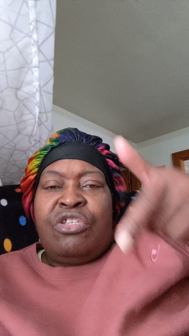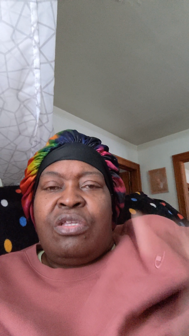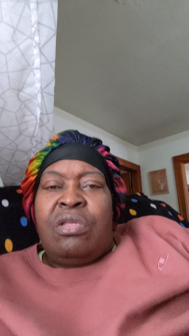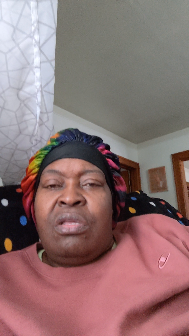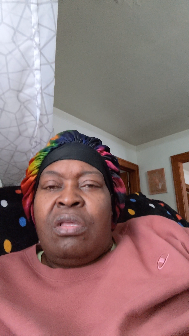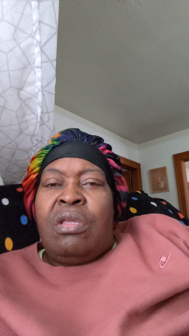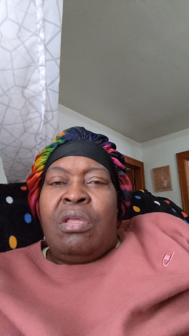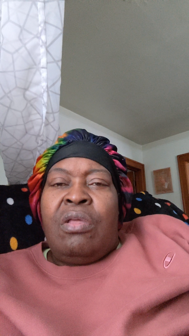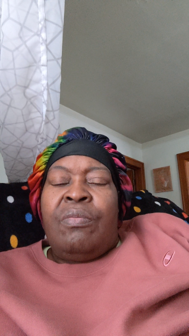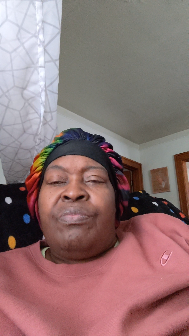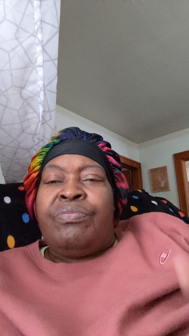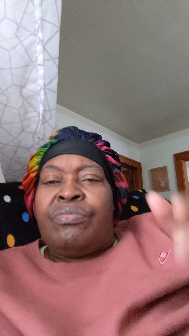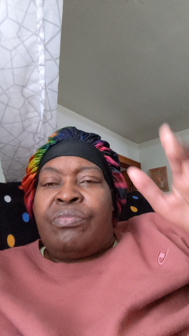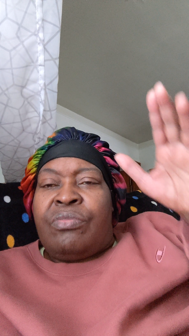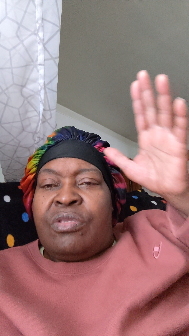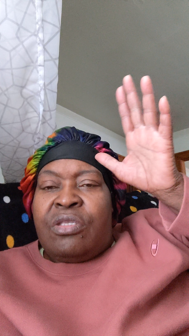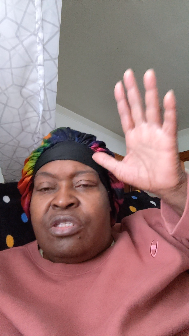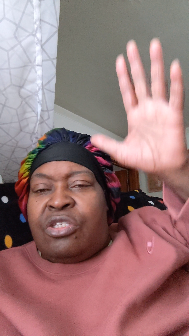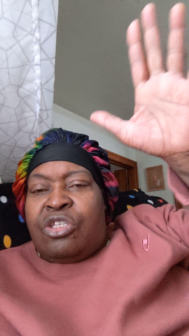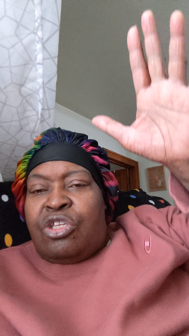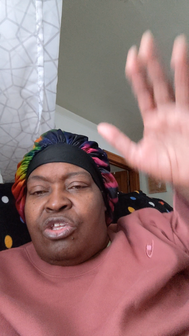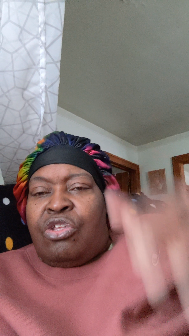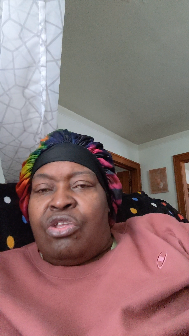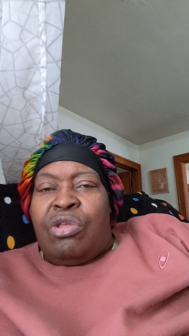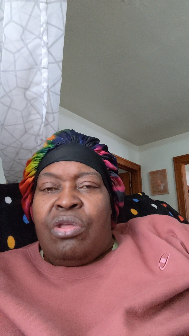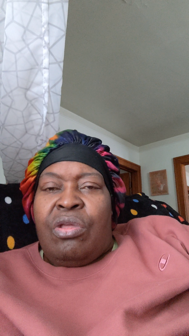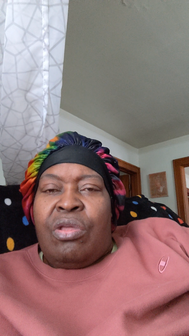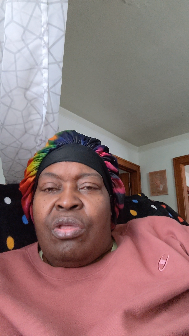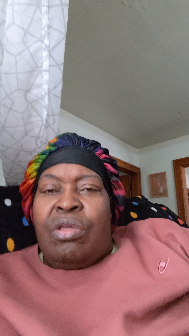moose